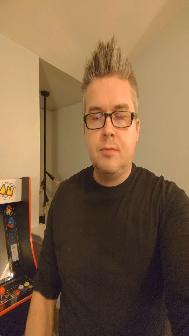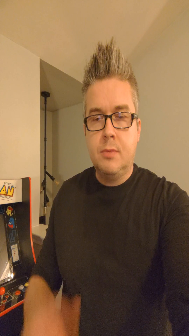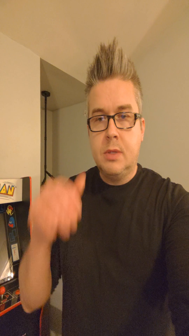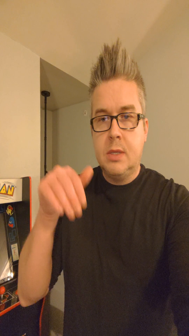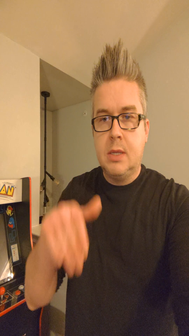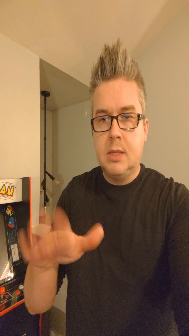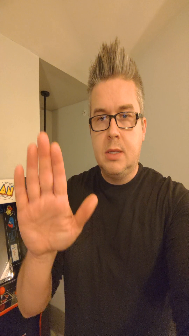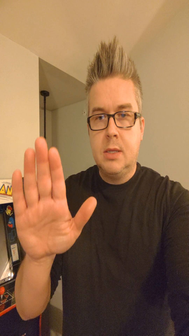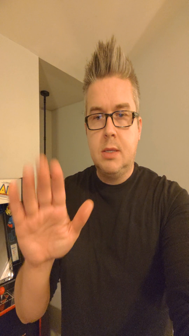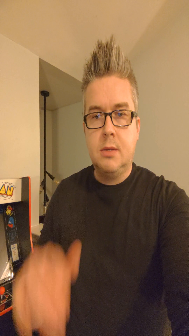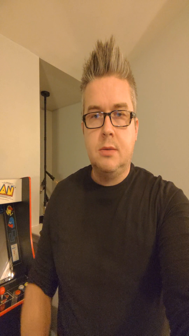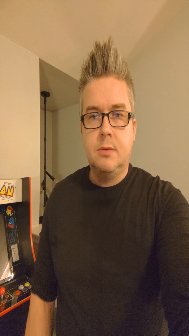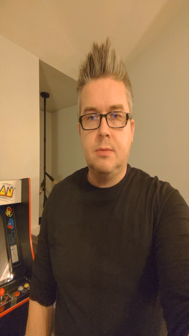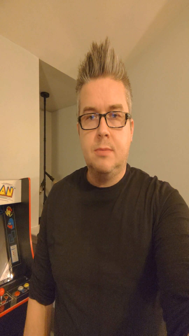into